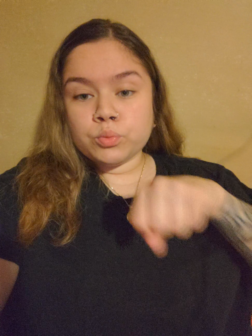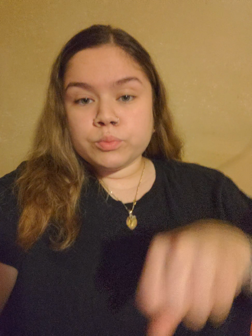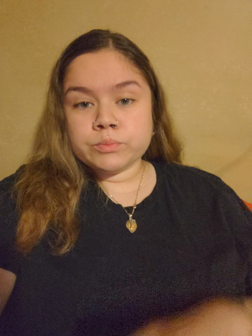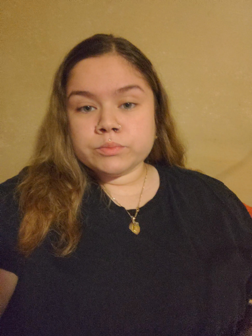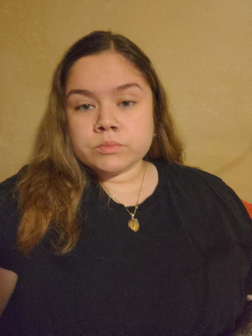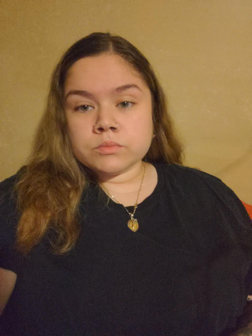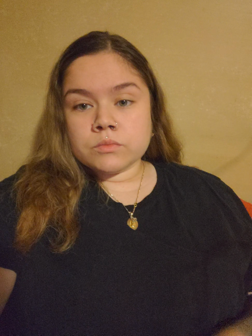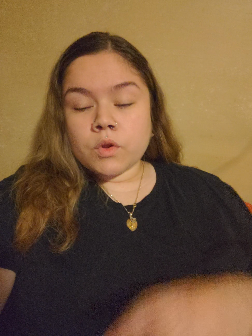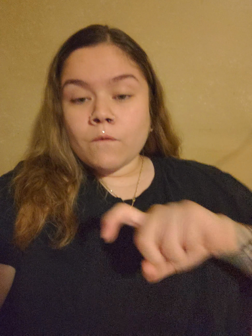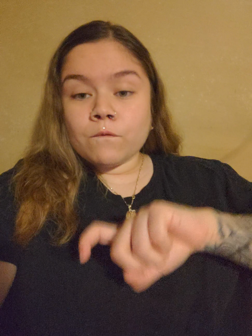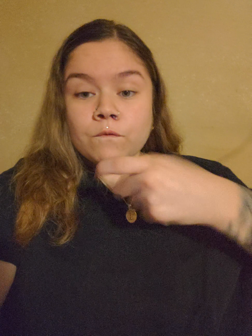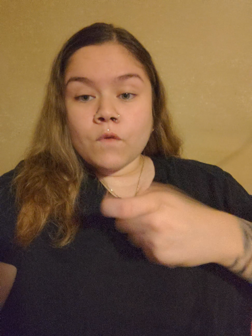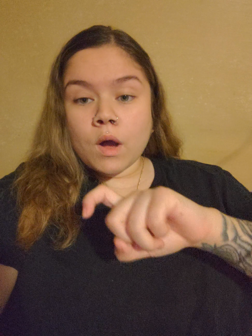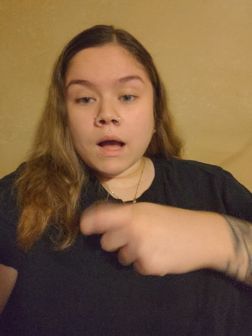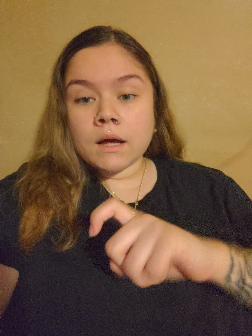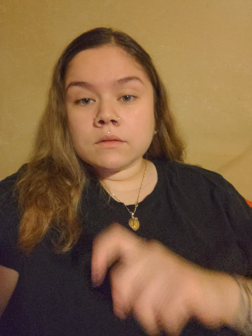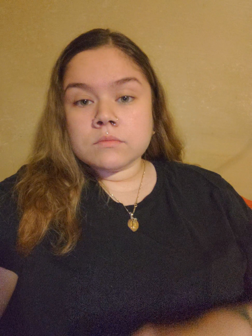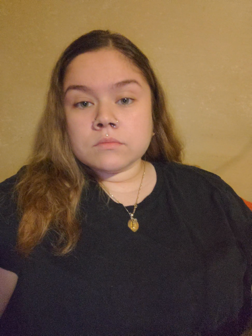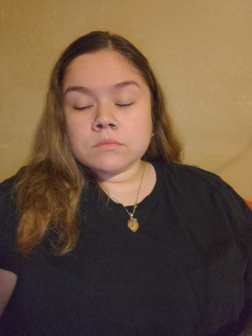friend